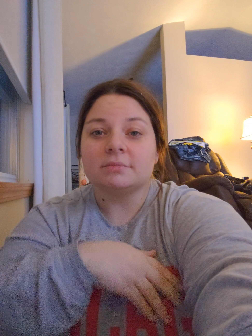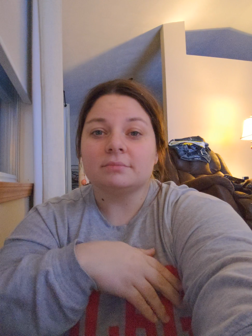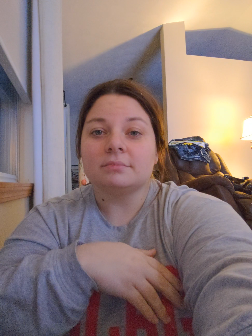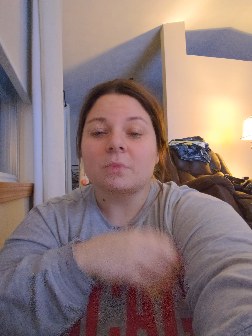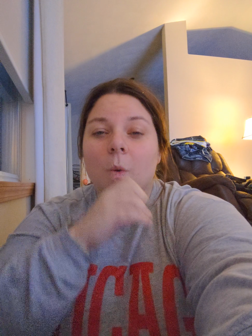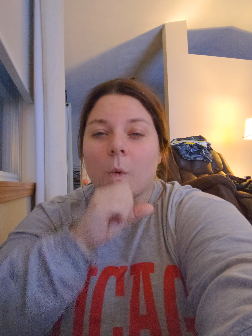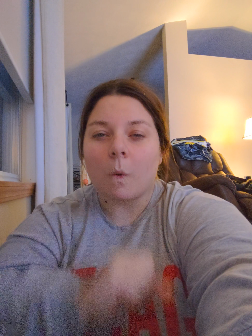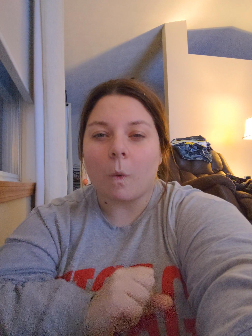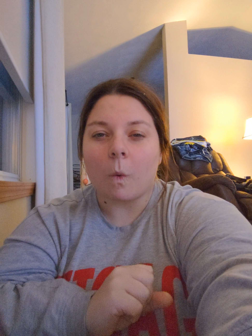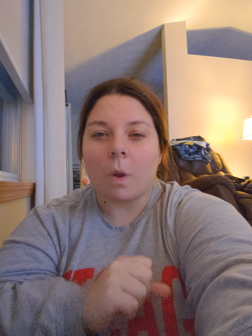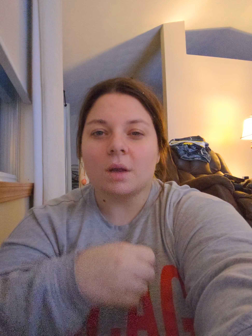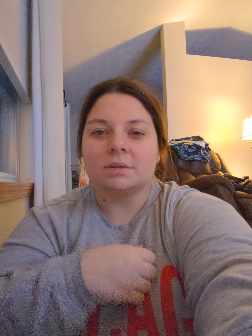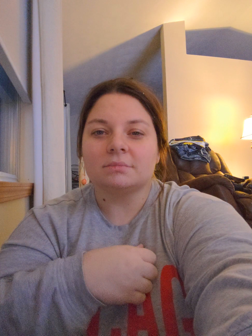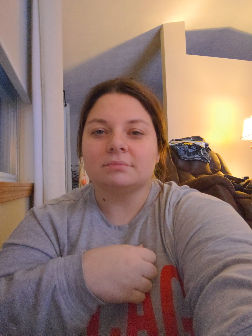old